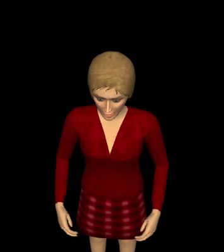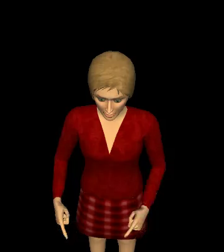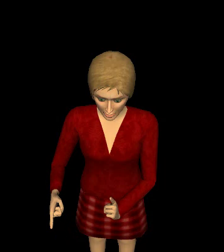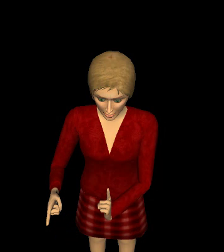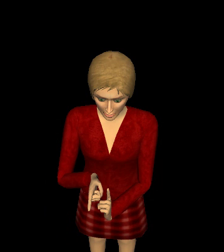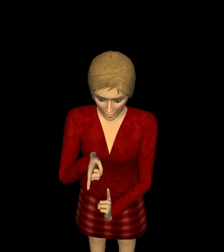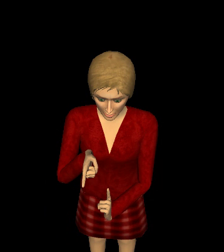أساسي